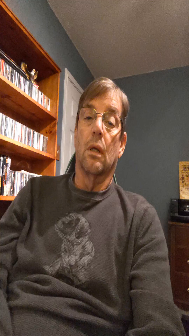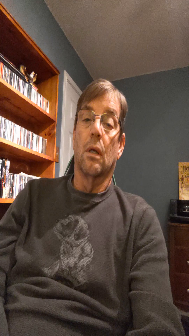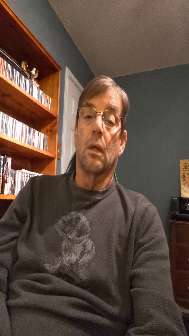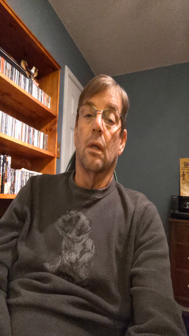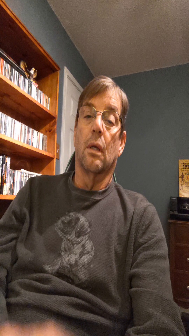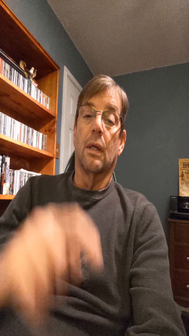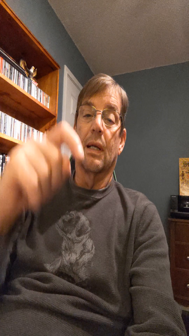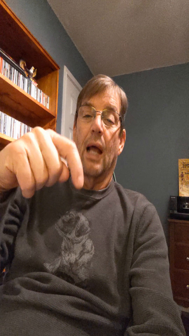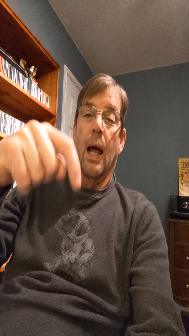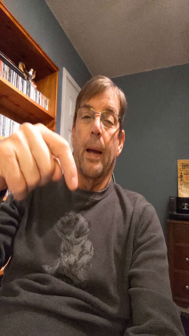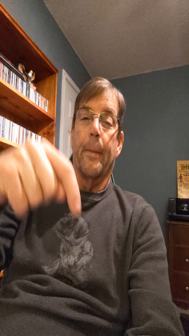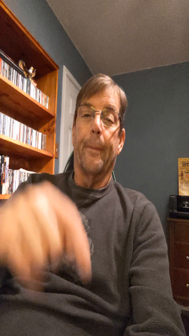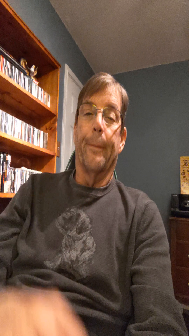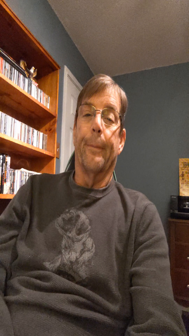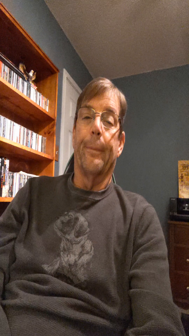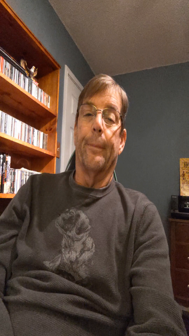time